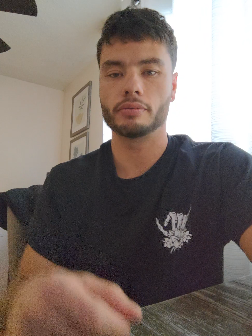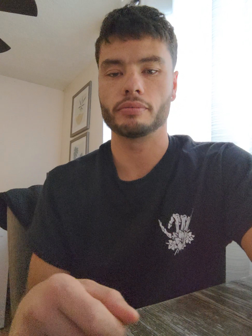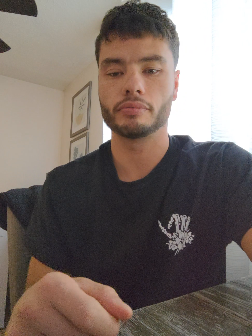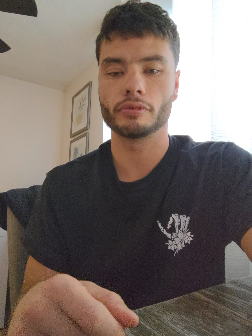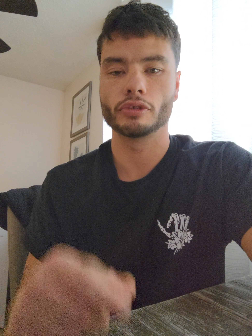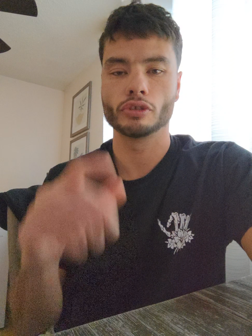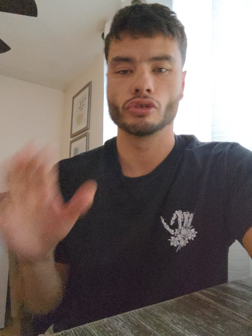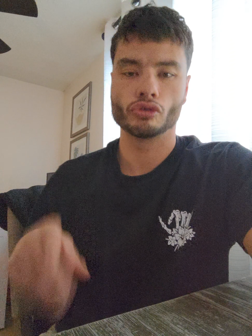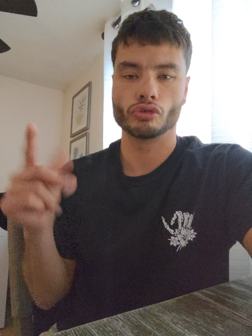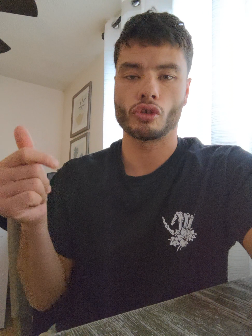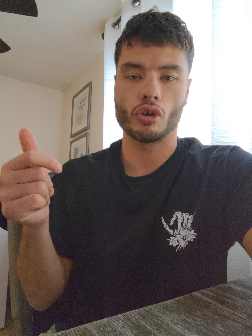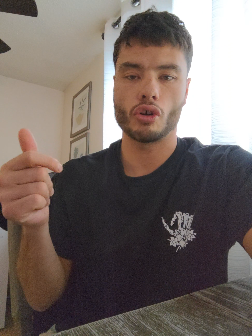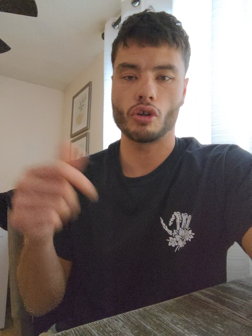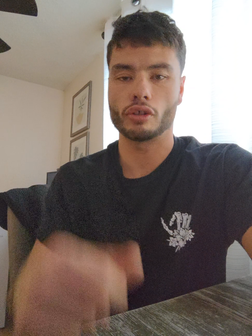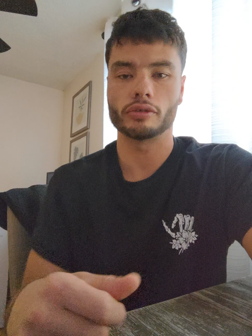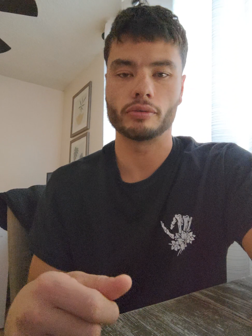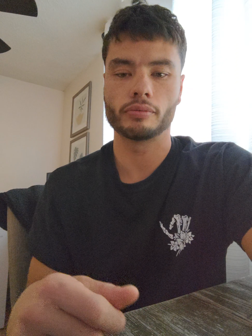dog